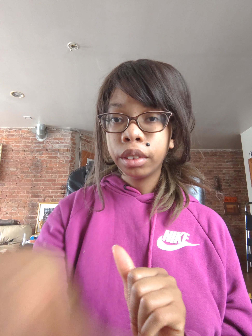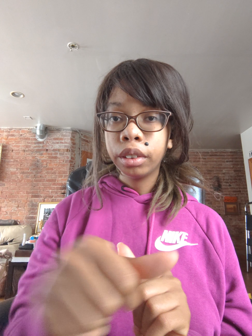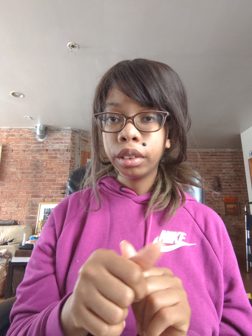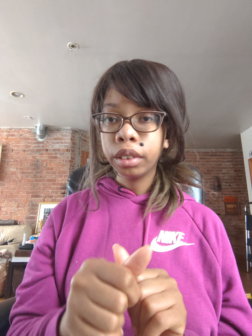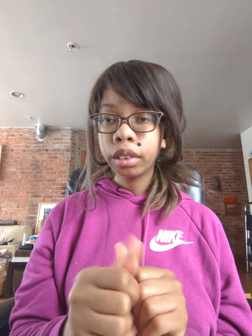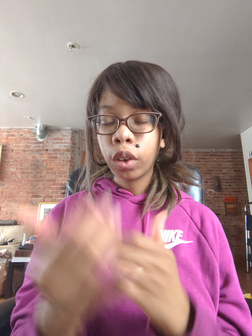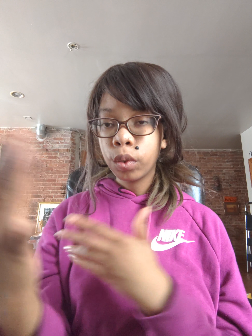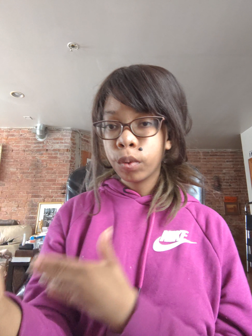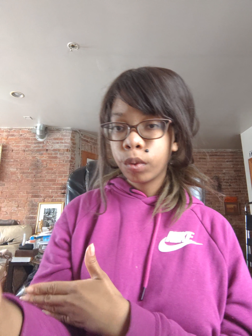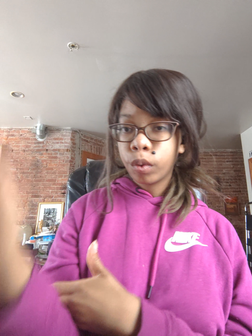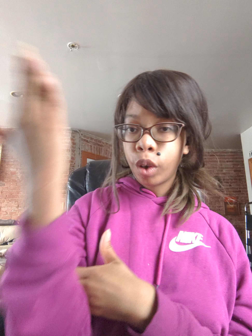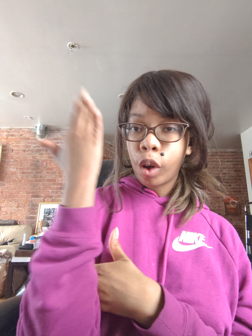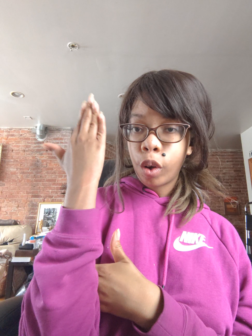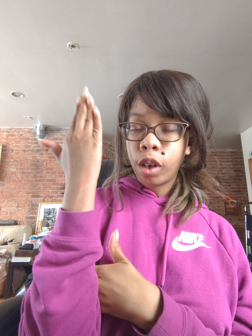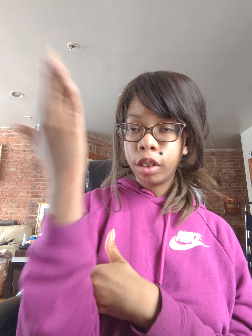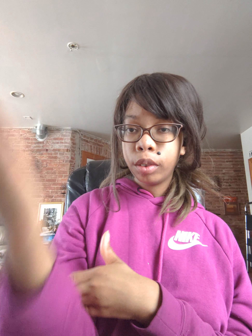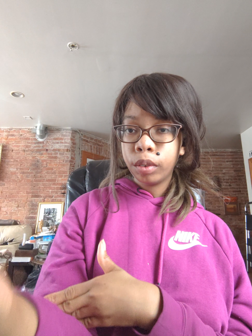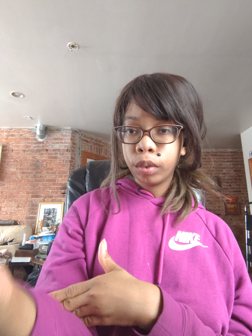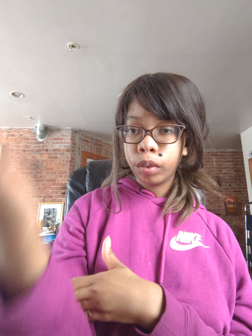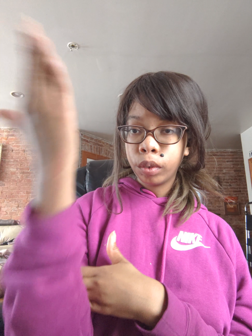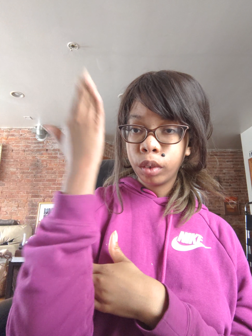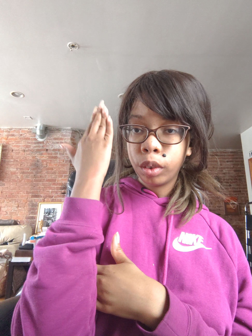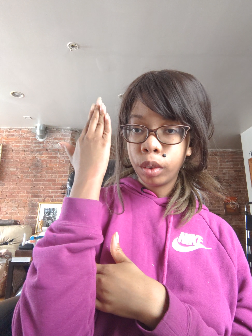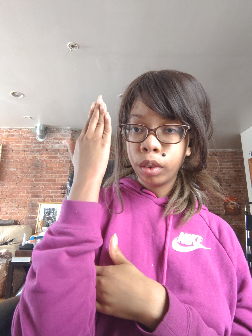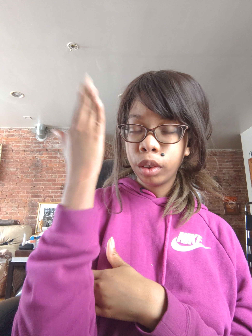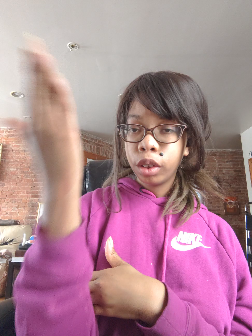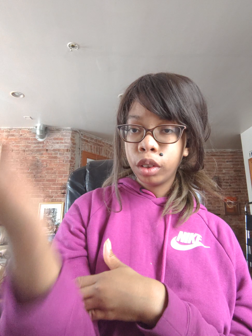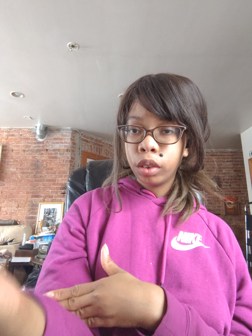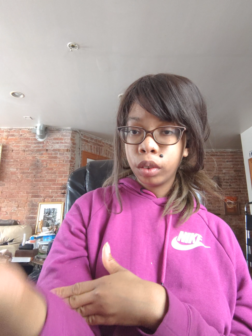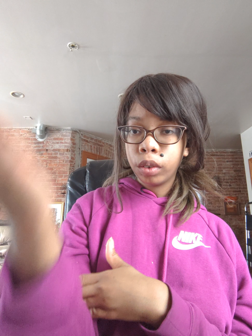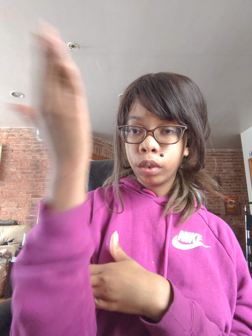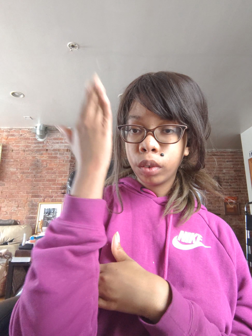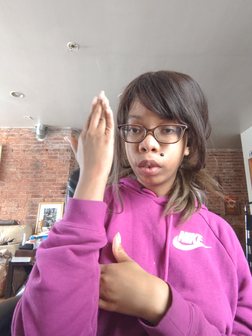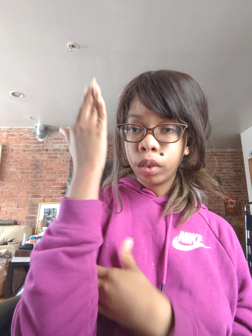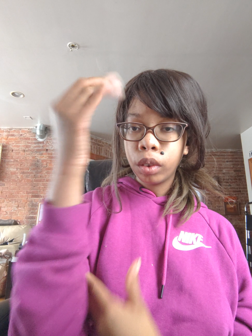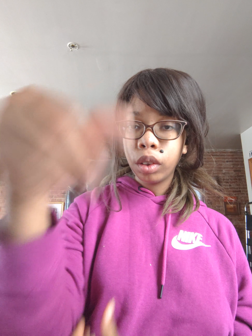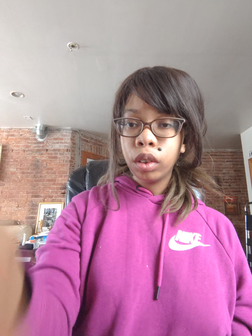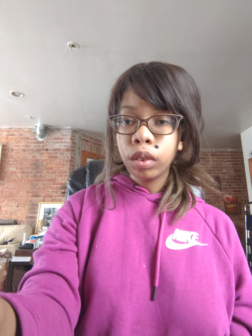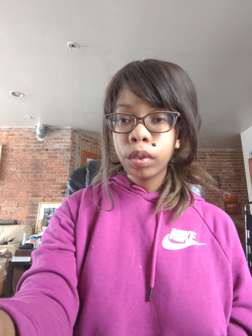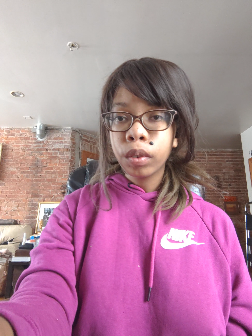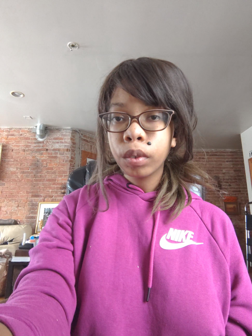morning